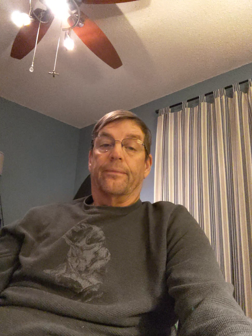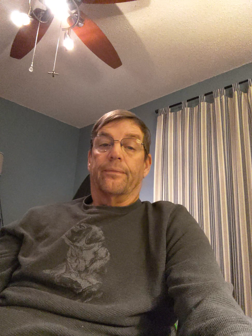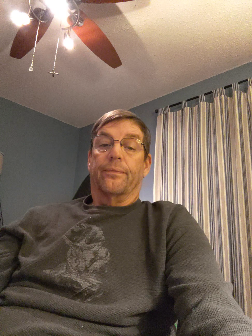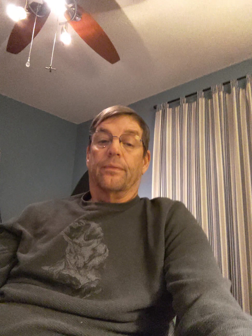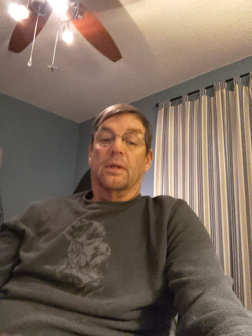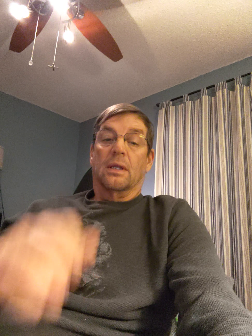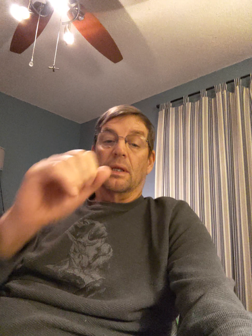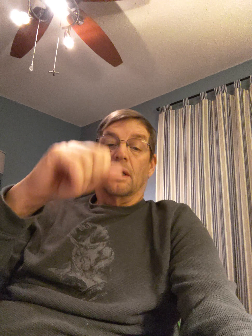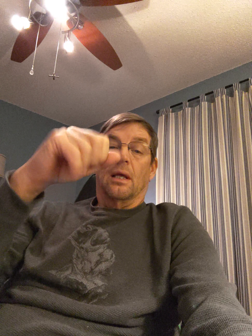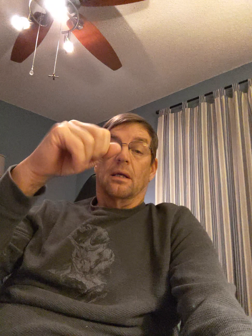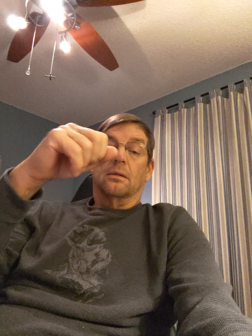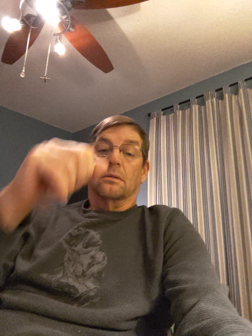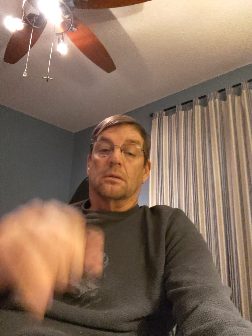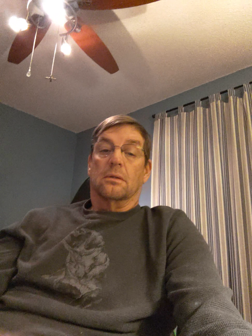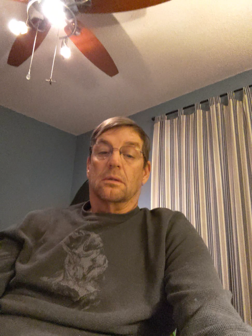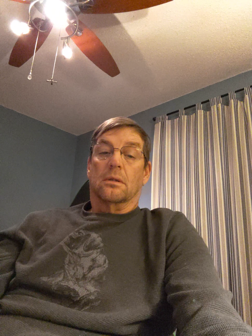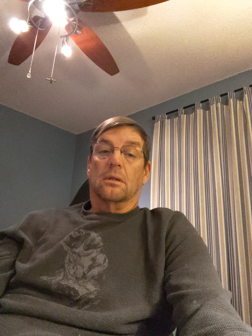yes